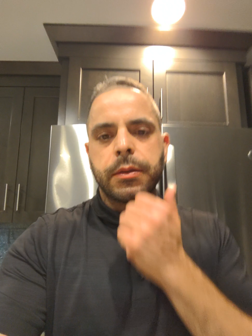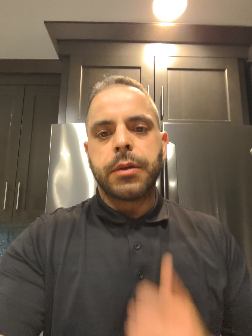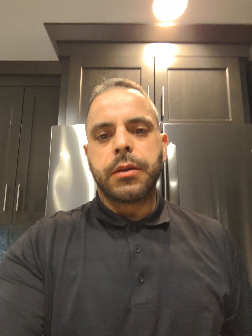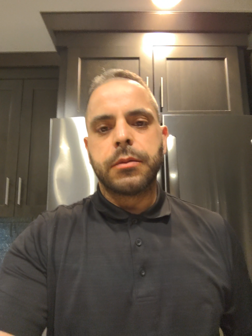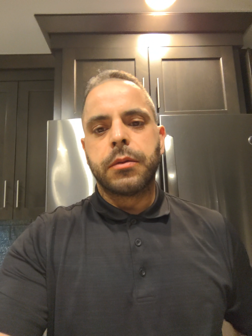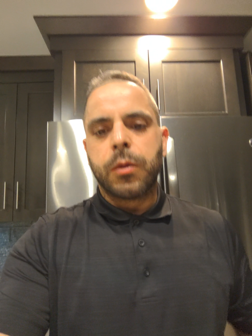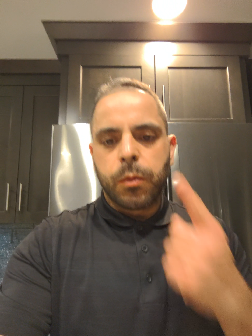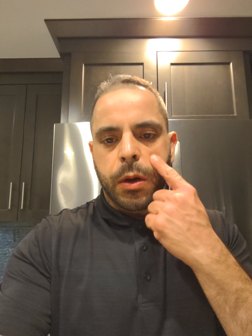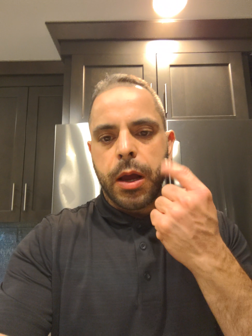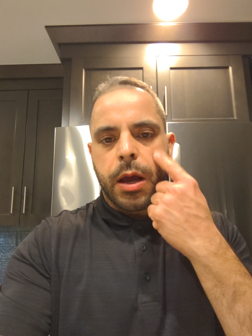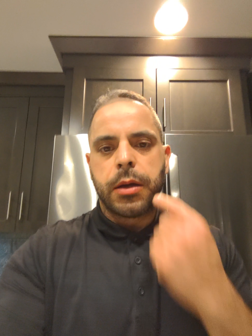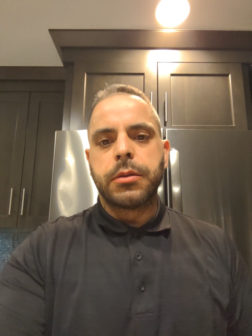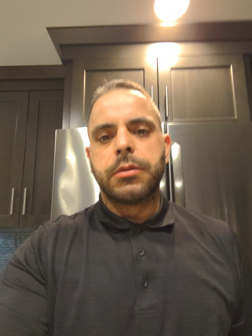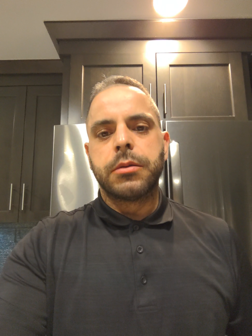cry